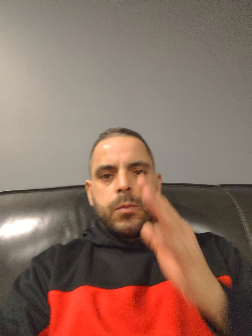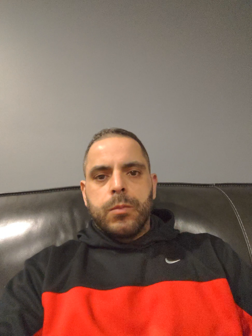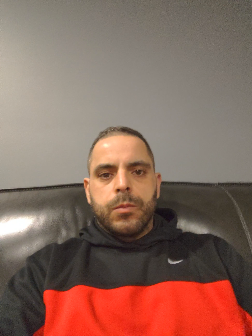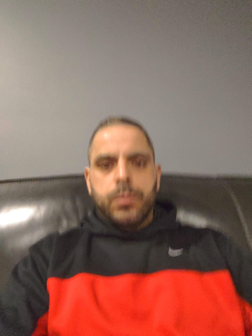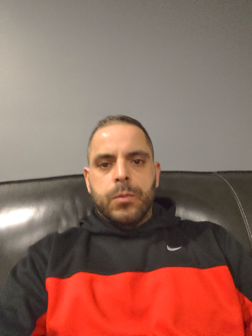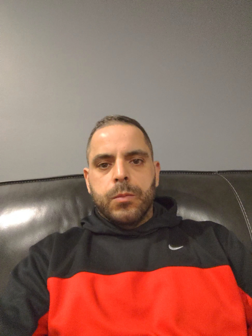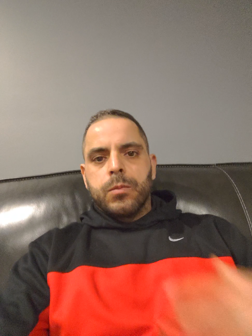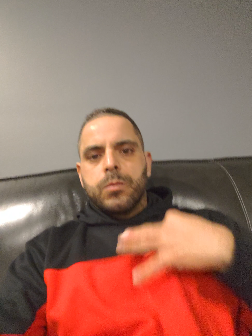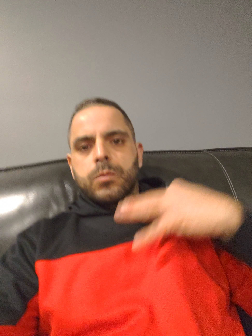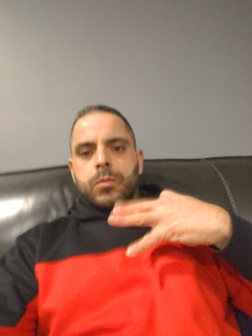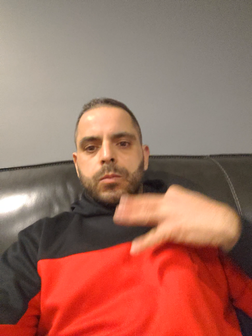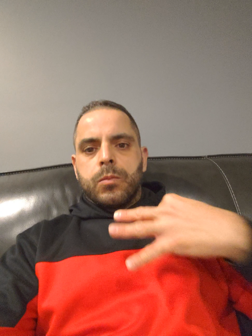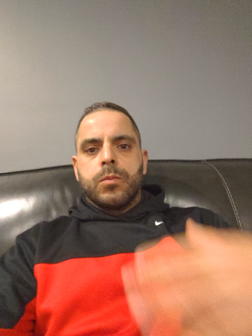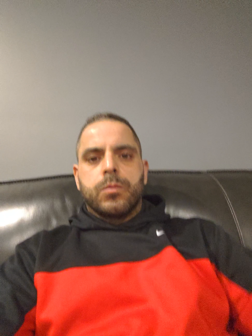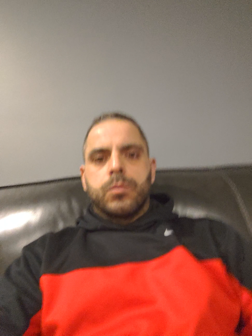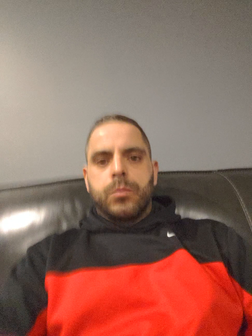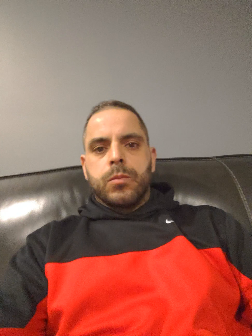shirt